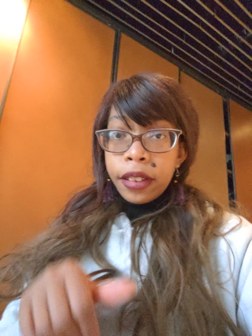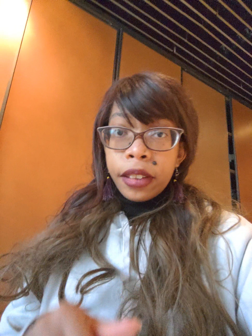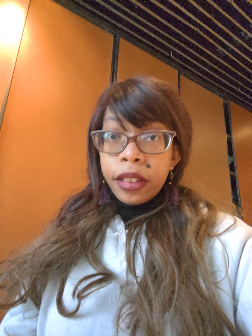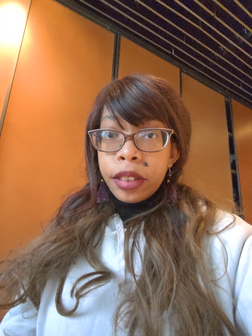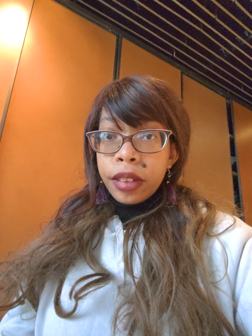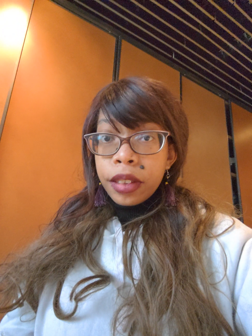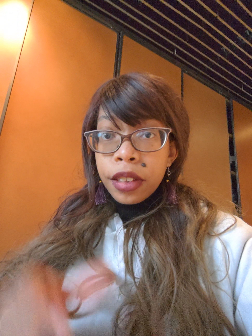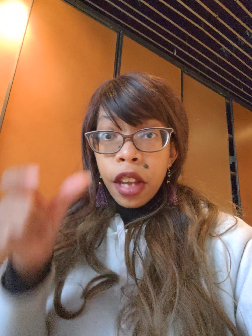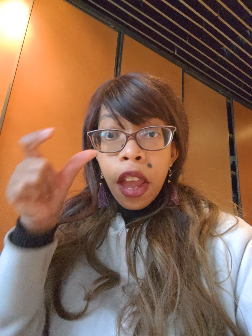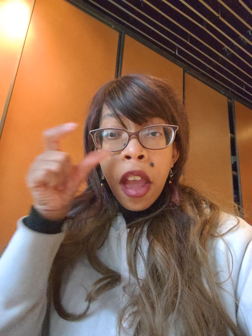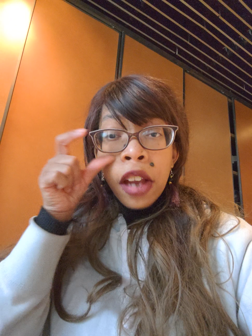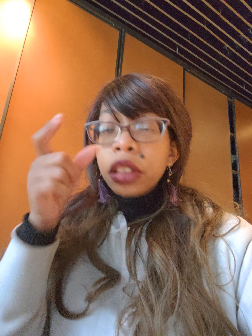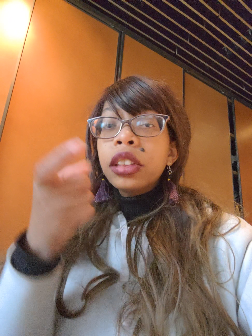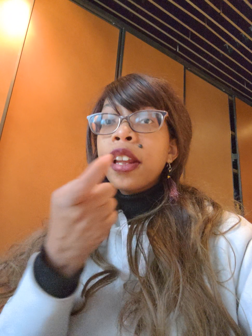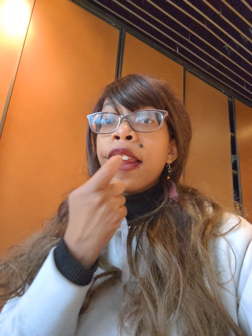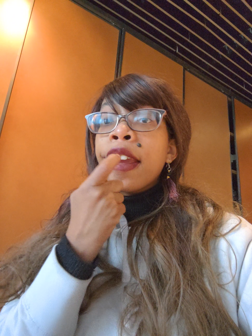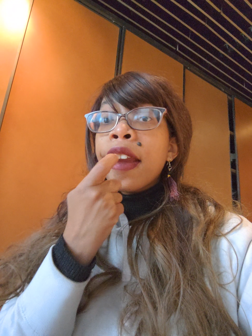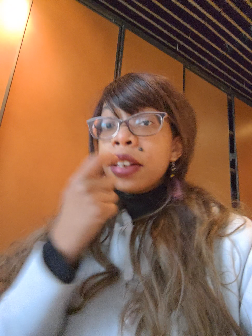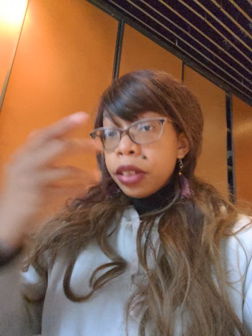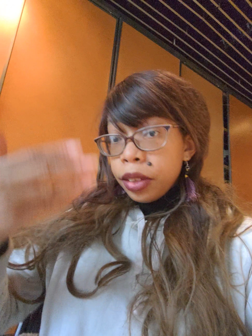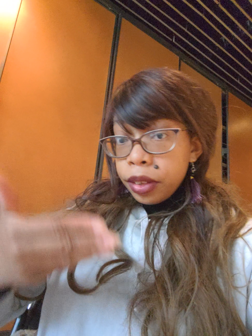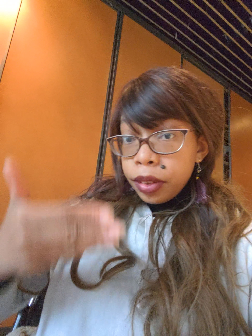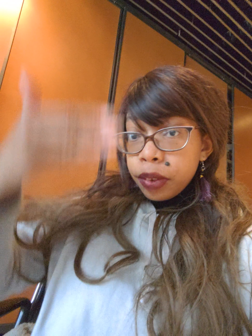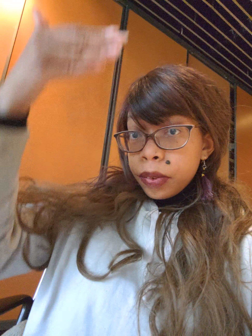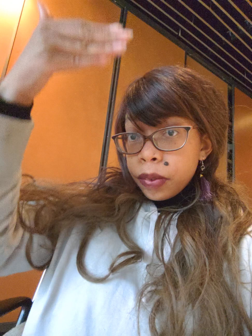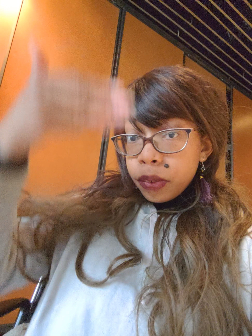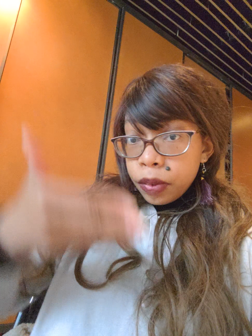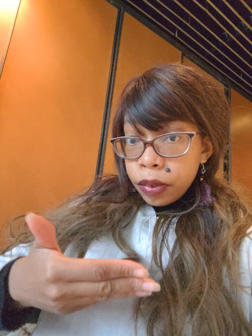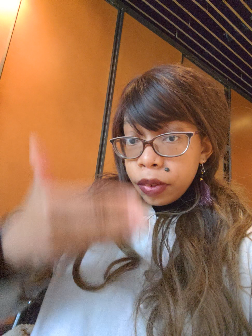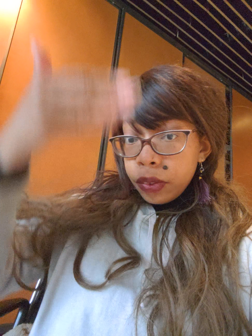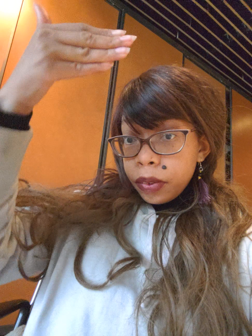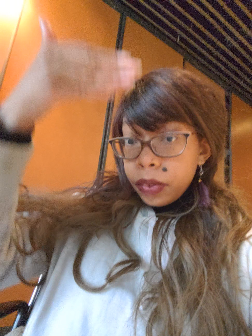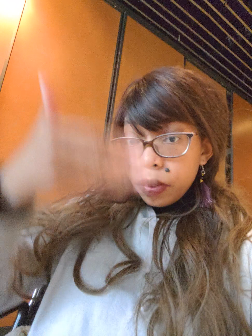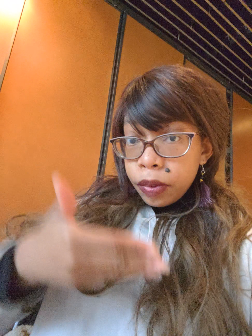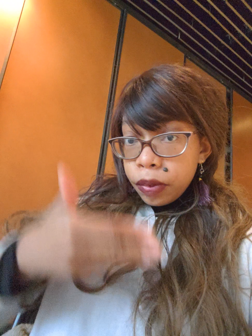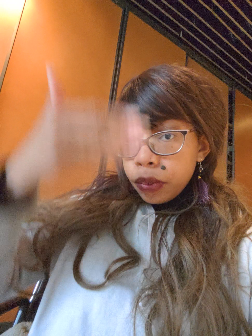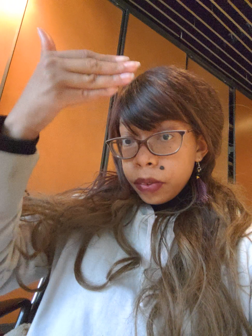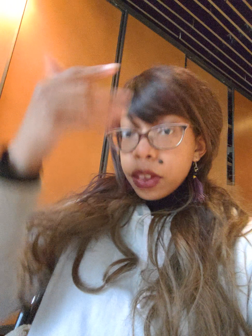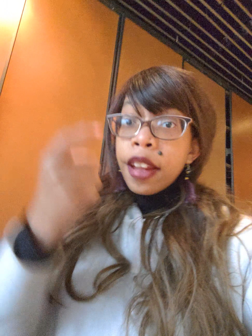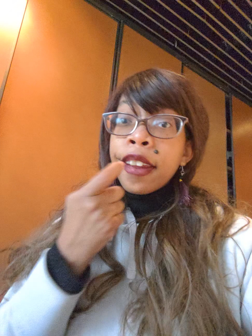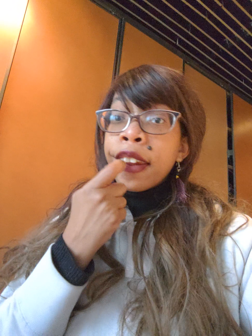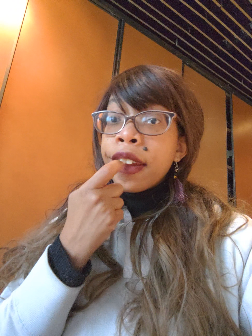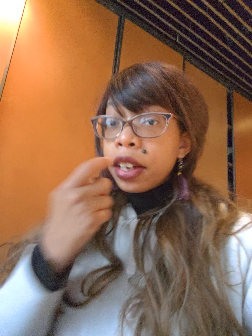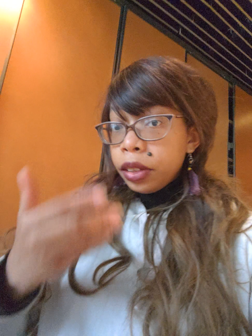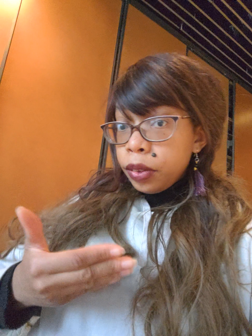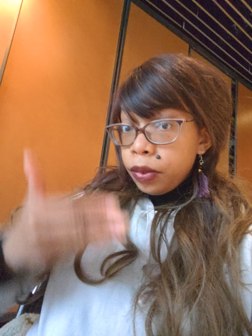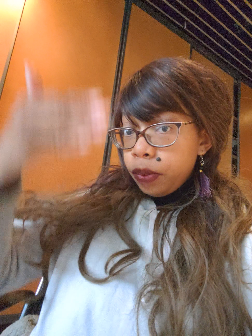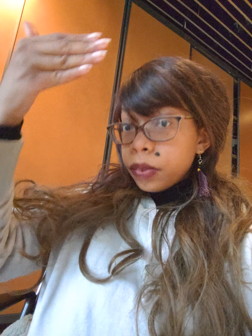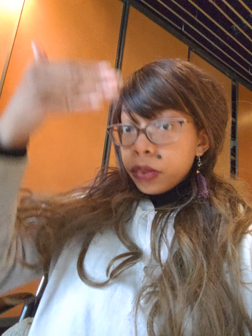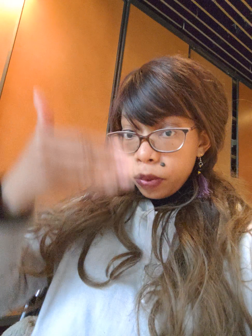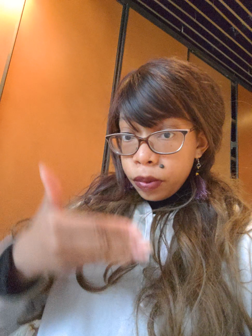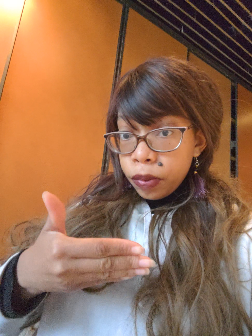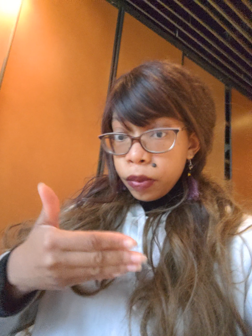window